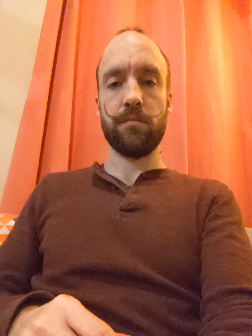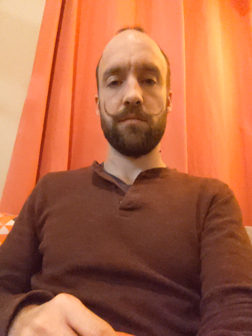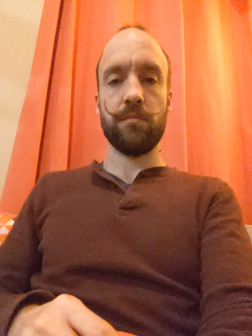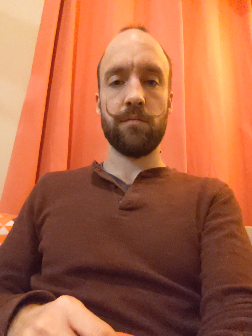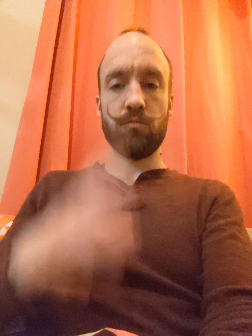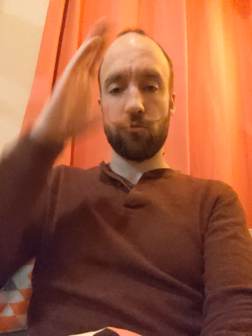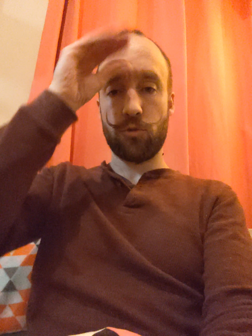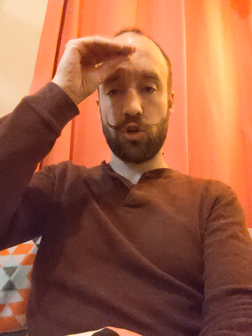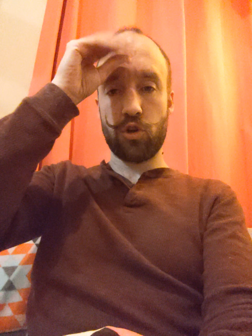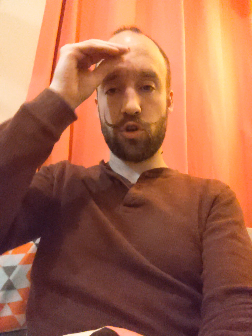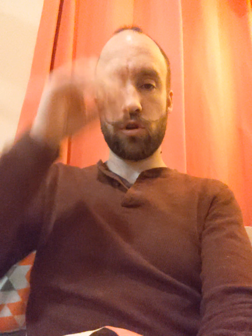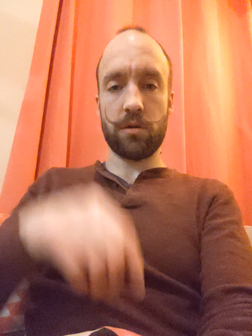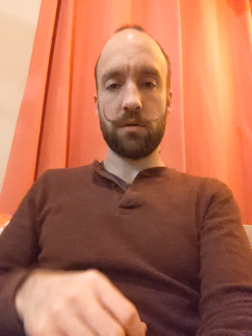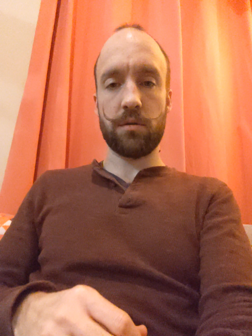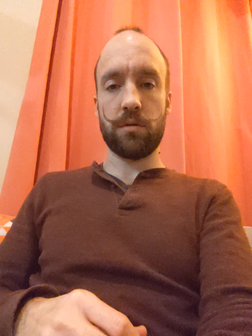boy